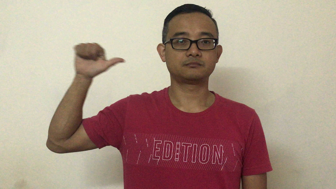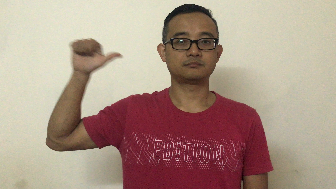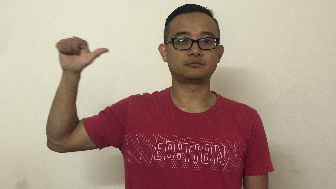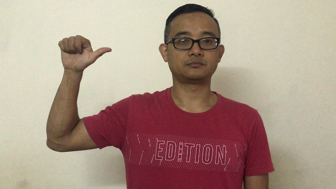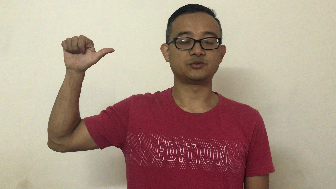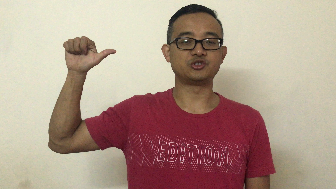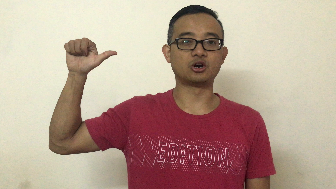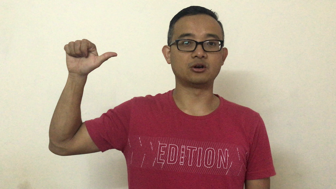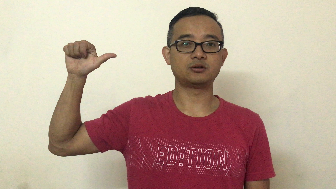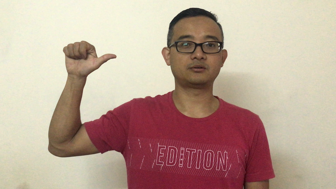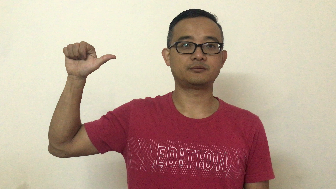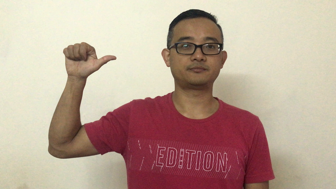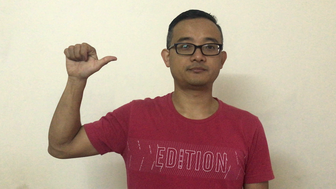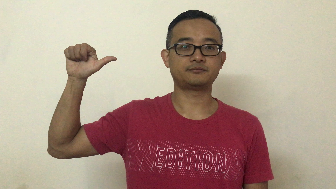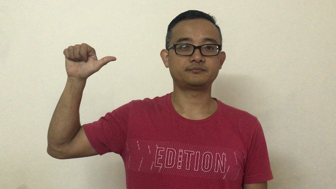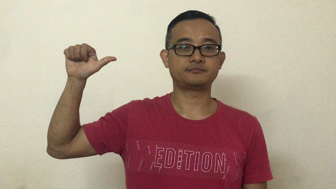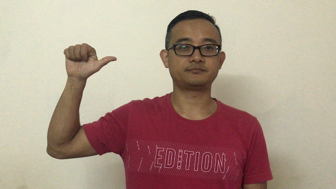ज